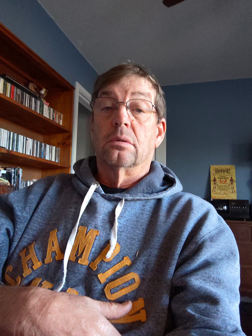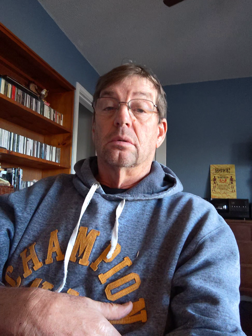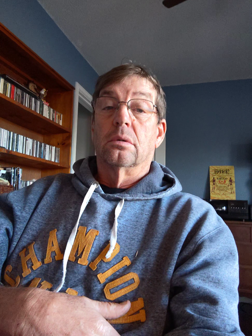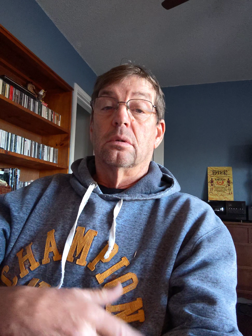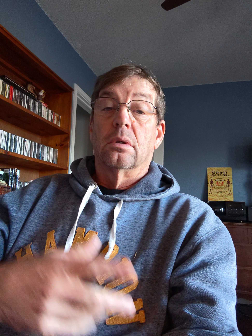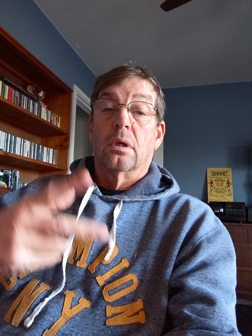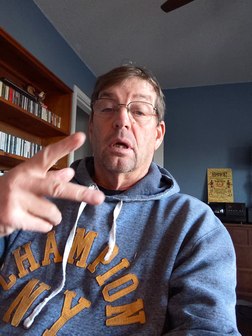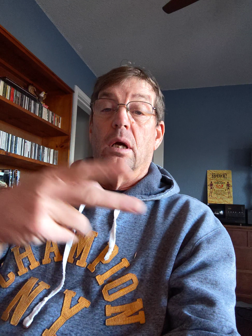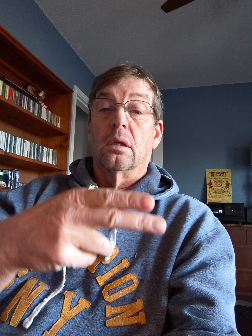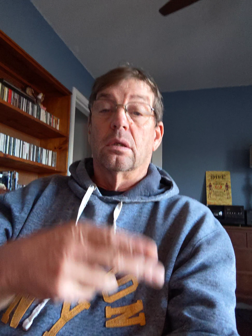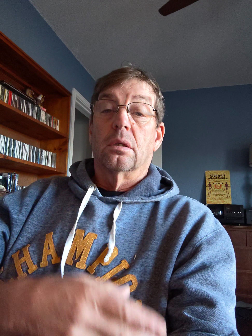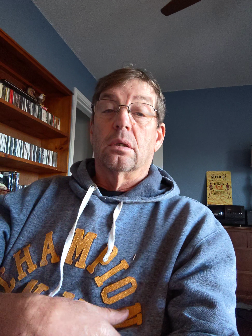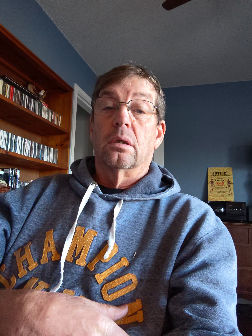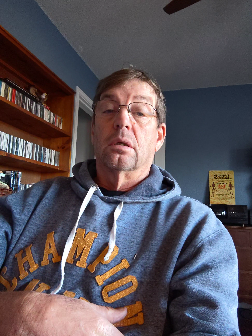cut